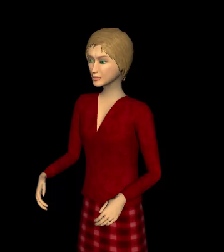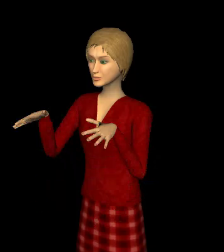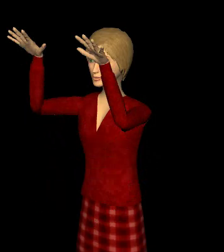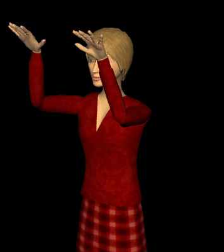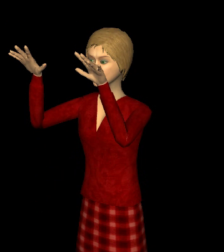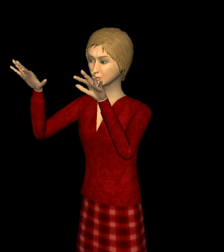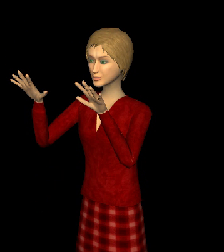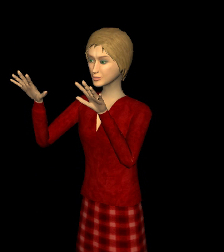ثلج